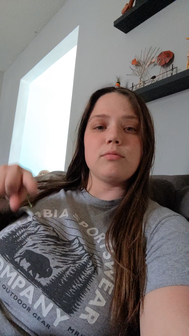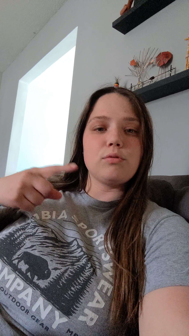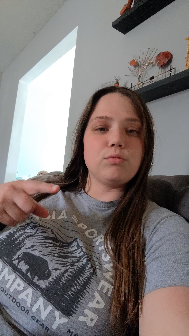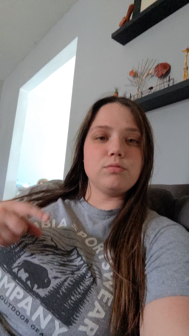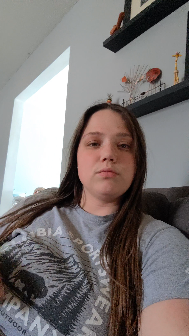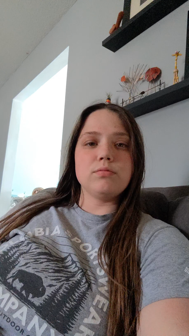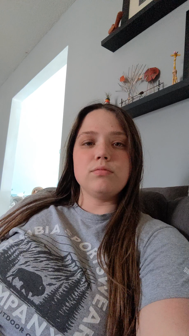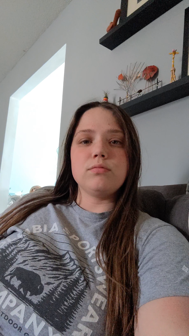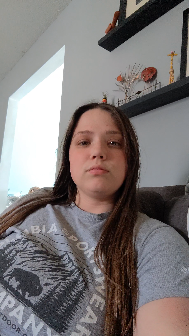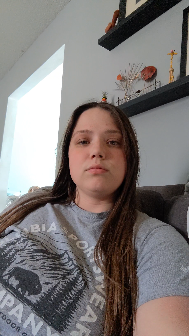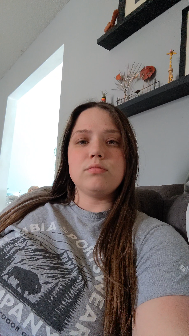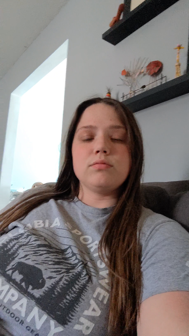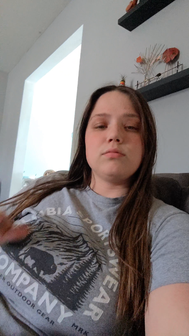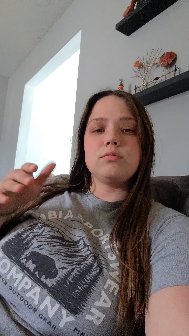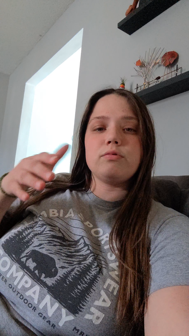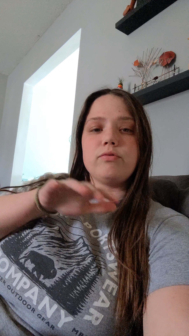cover